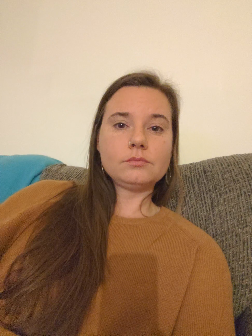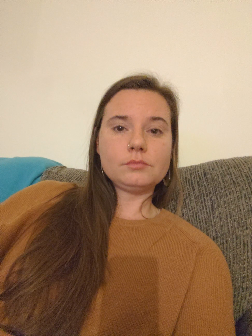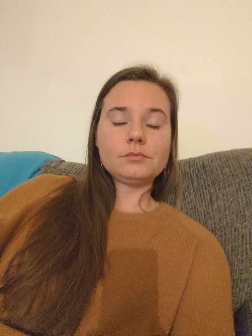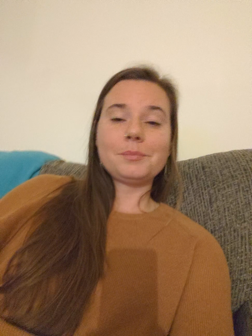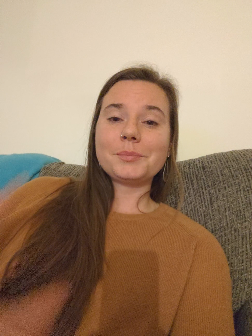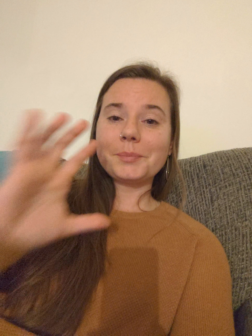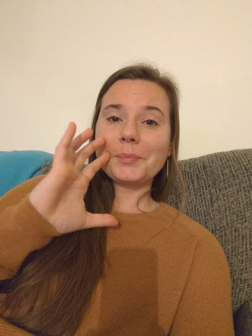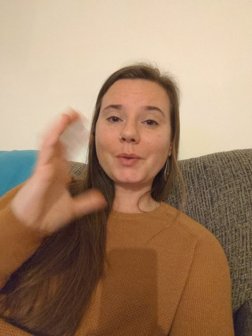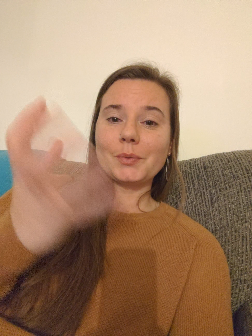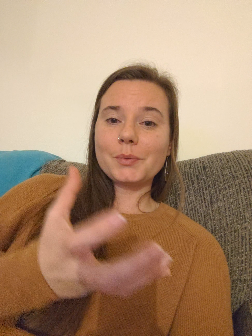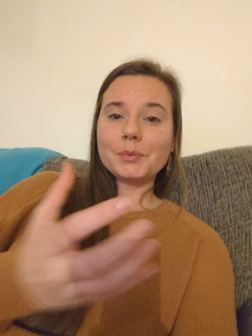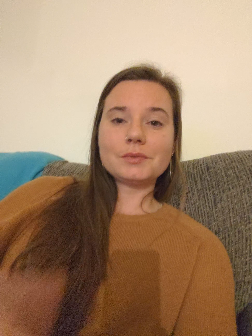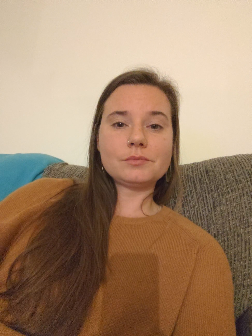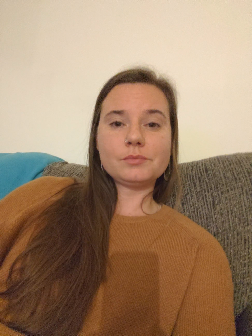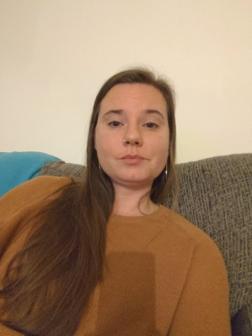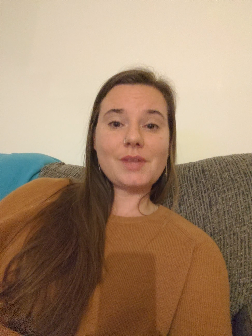balloon